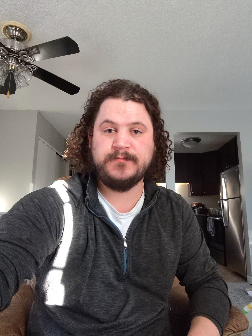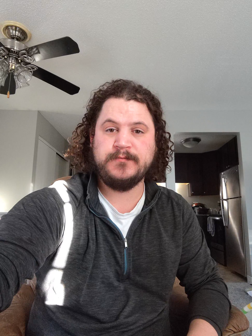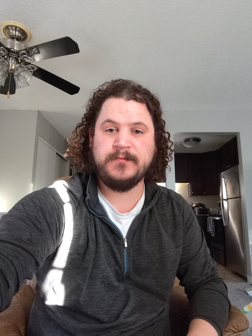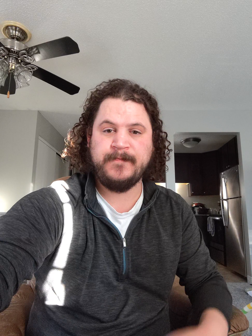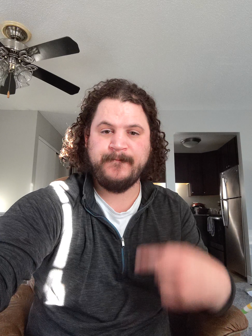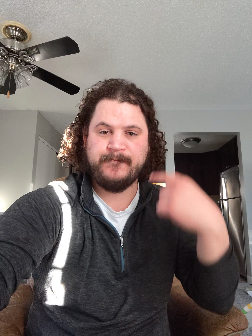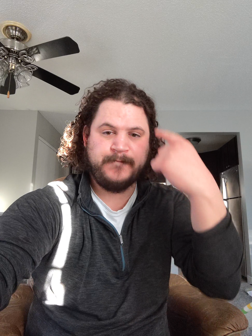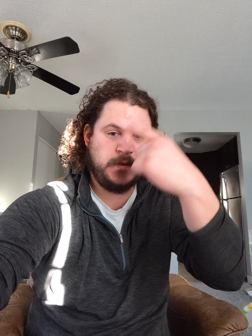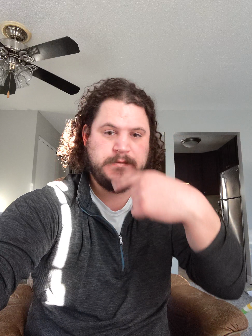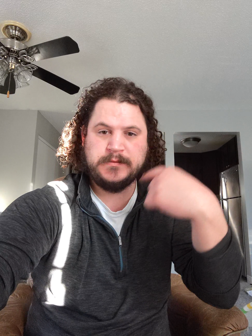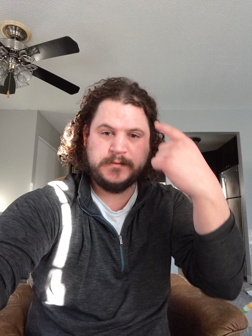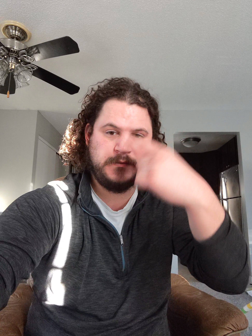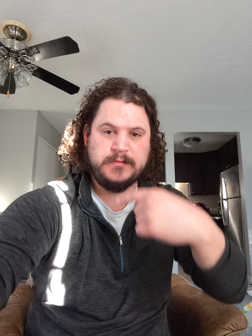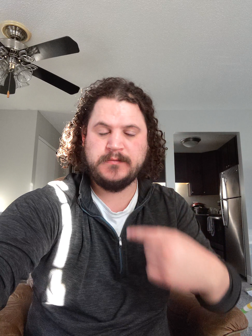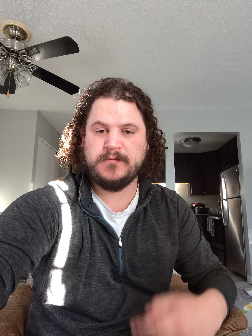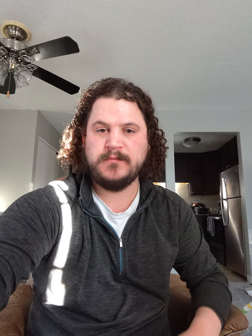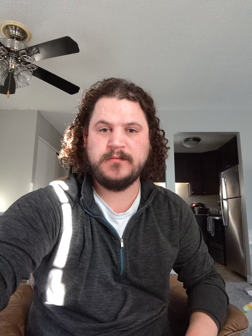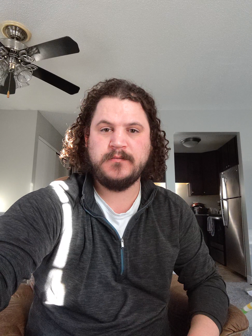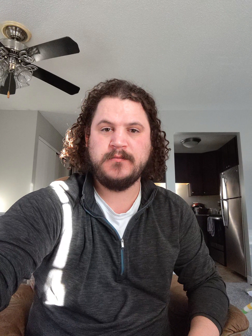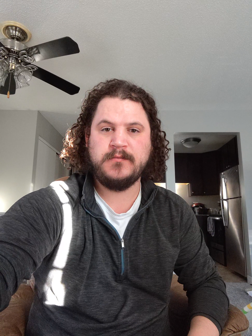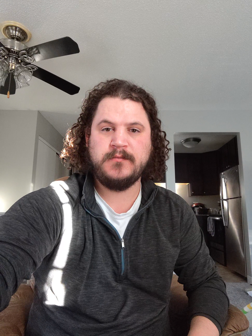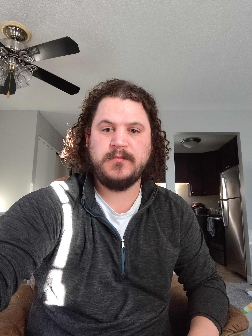face